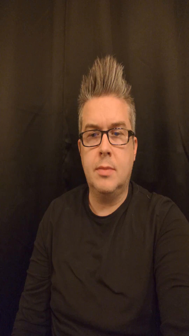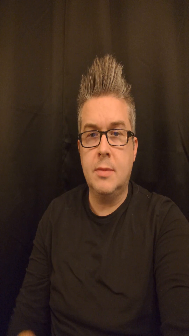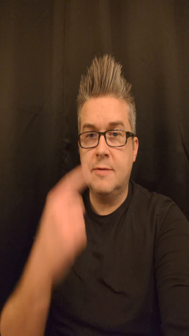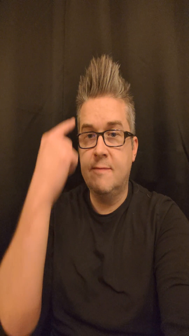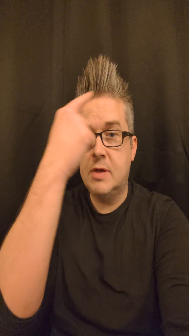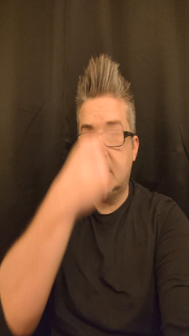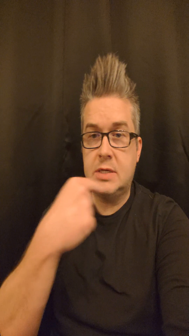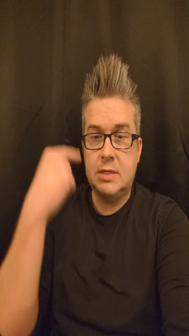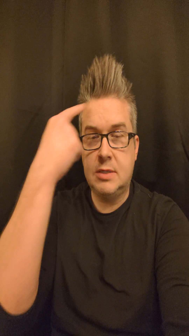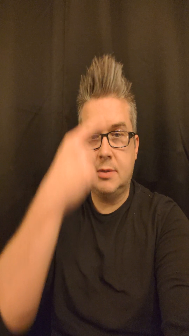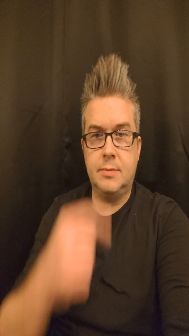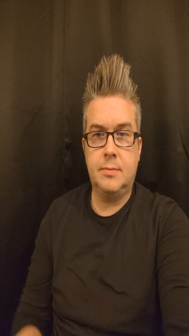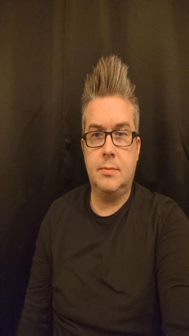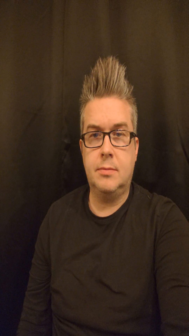face